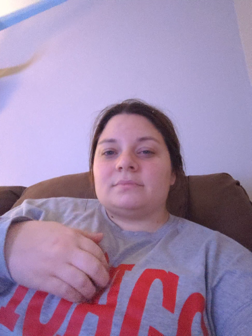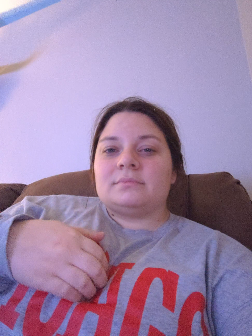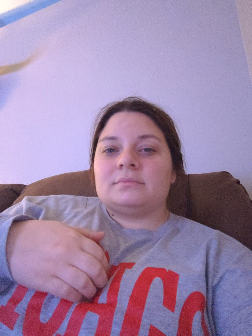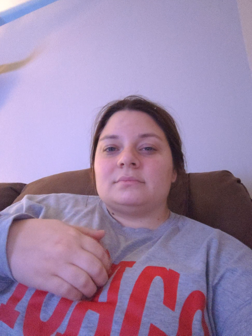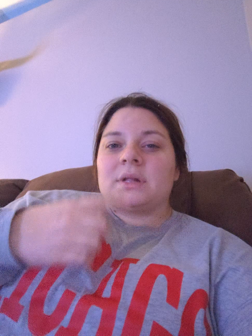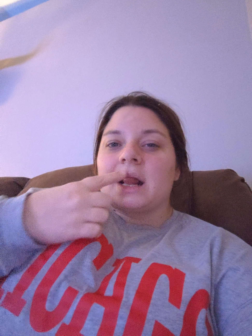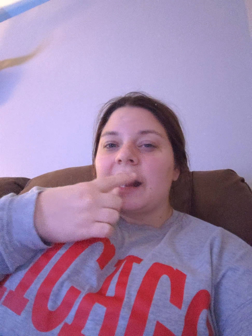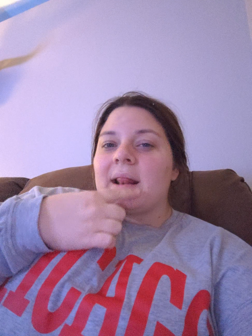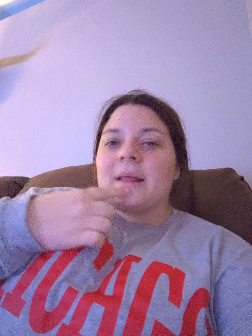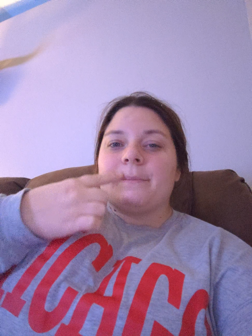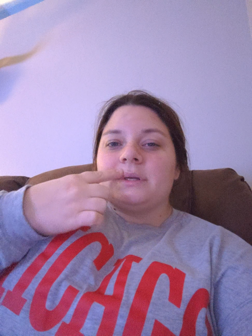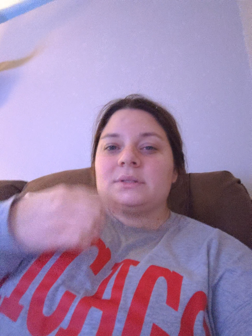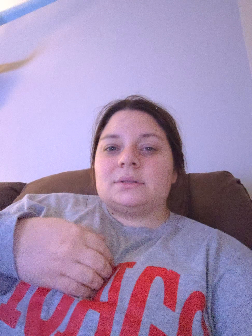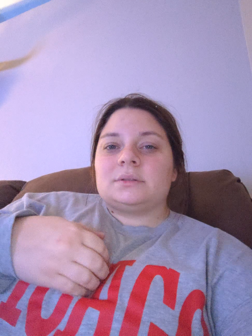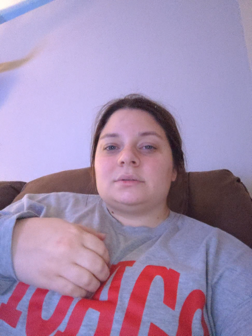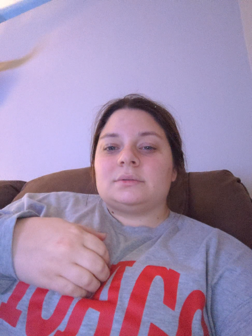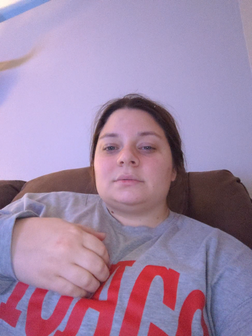lips